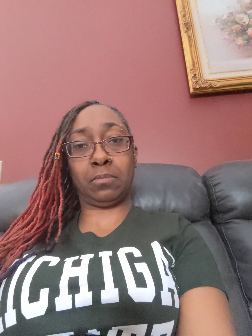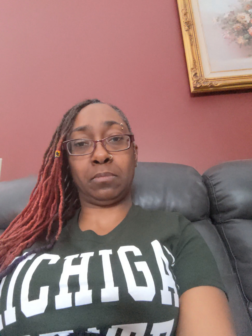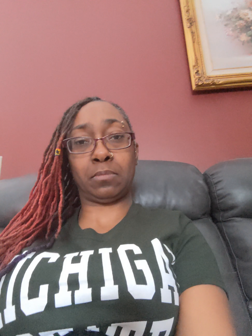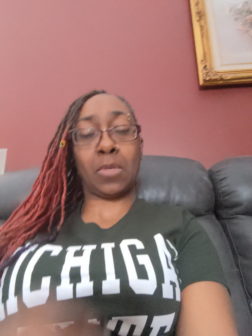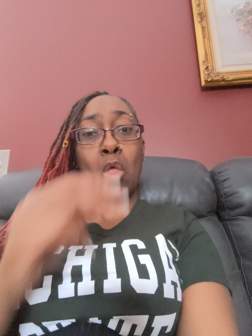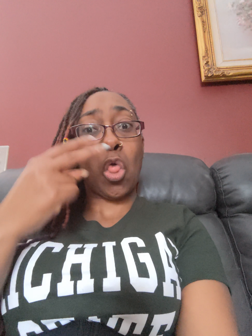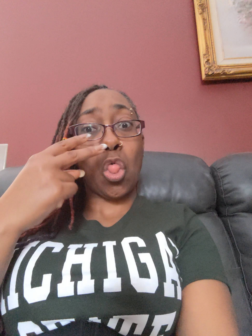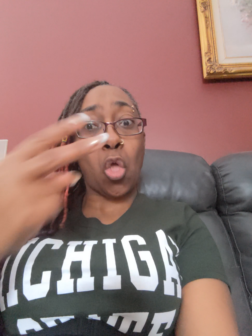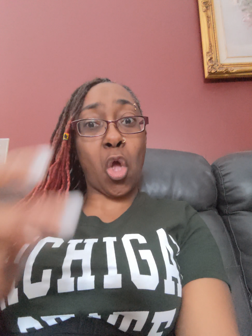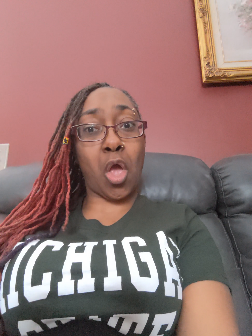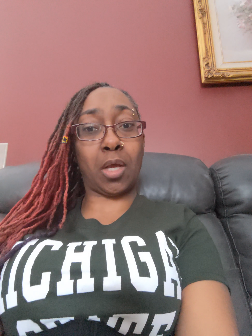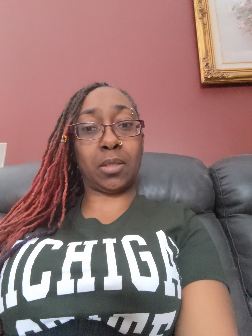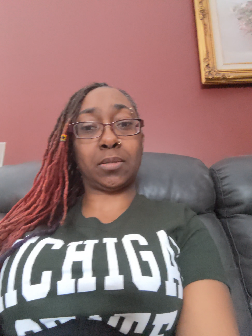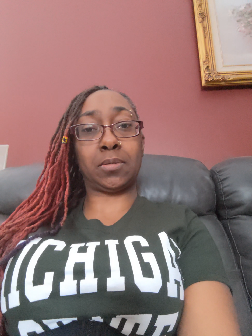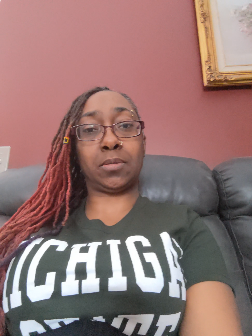look